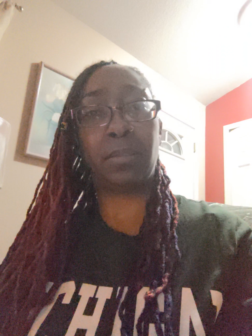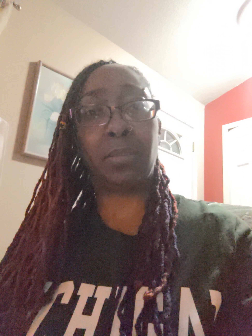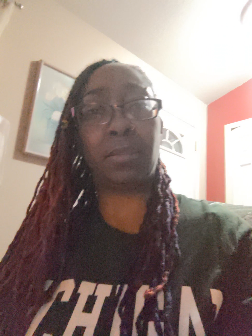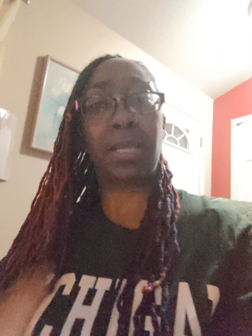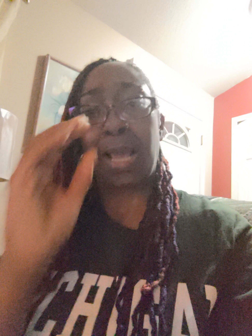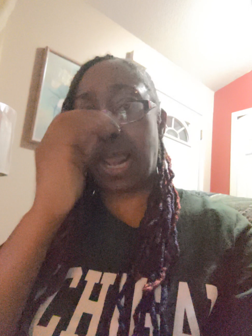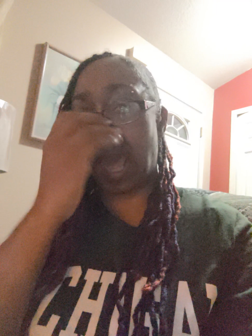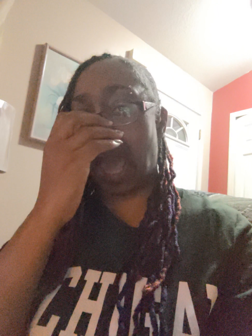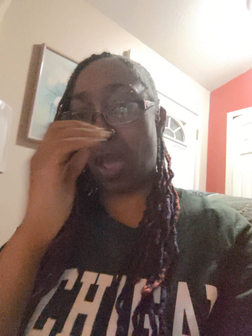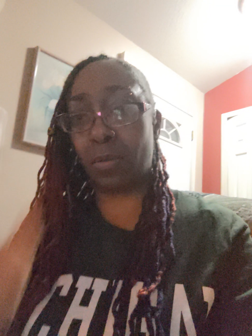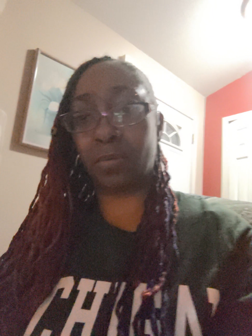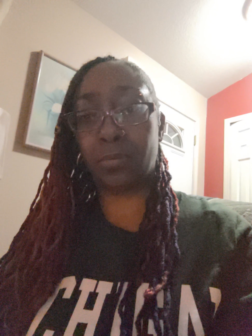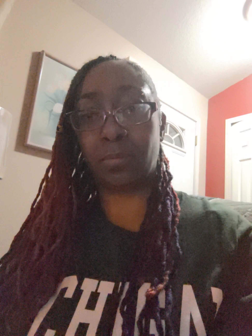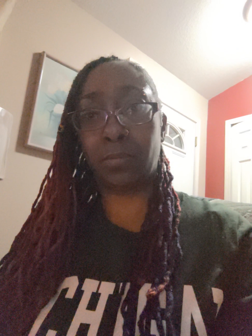clown